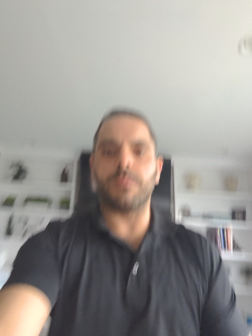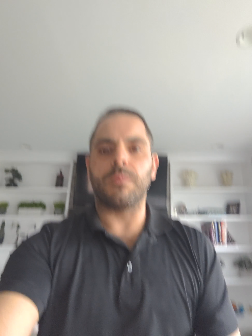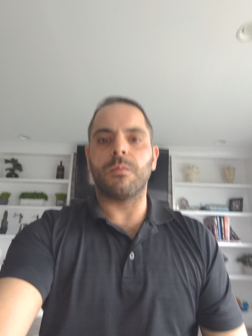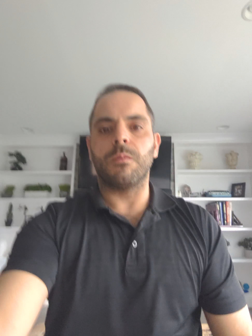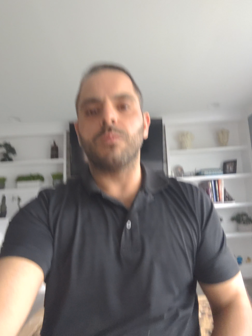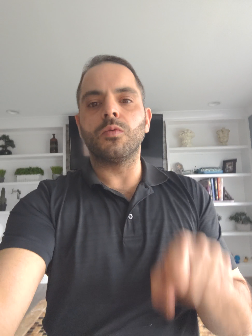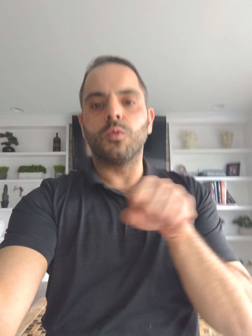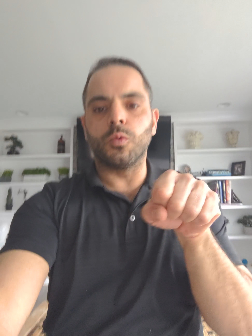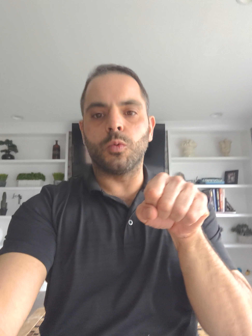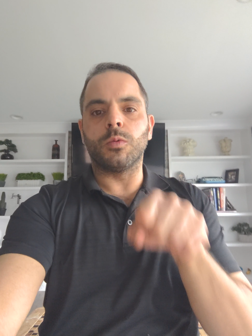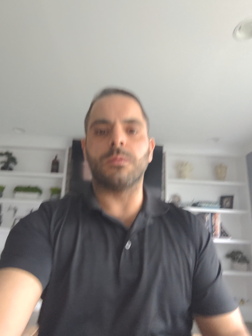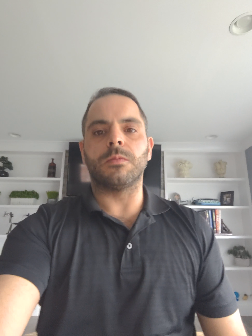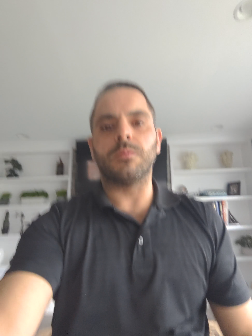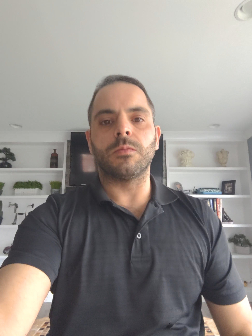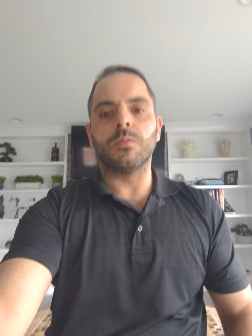shoe